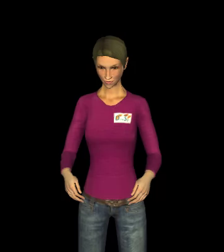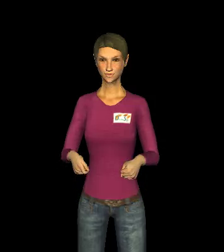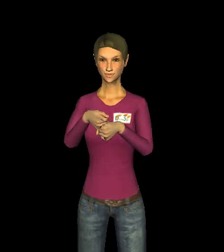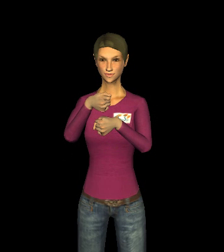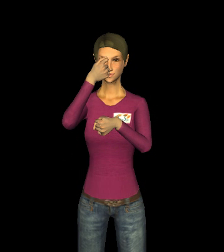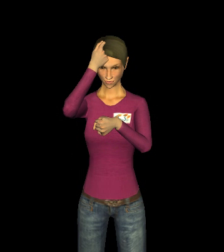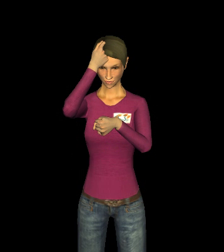مظلة